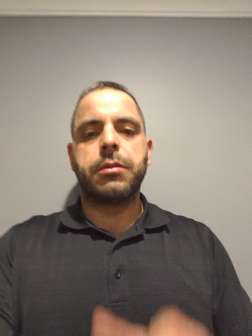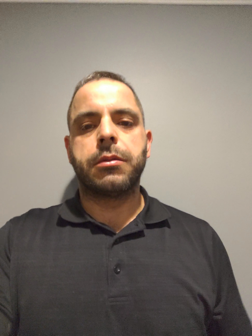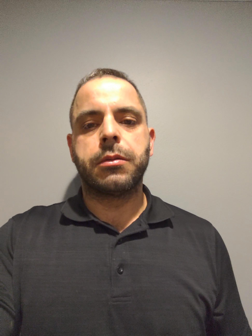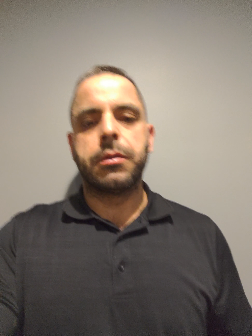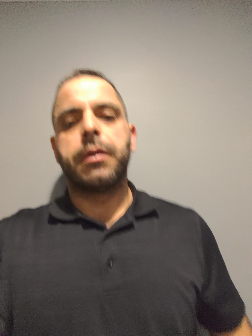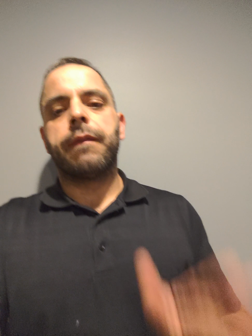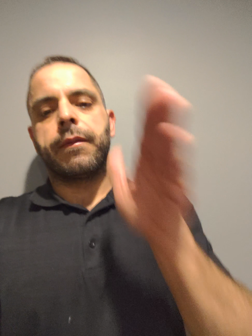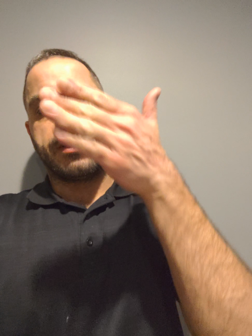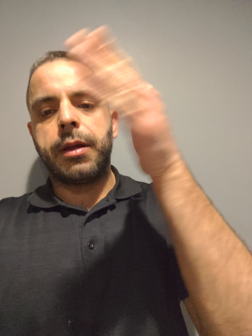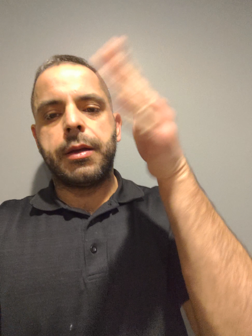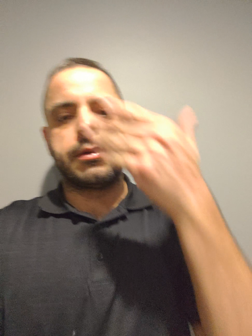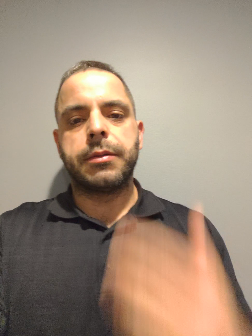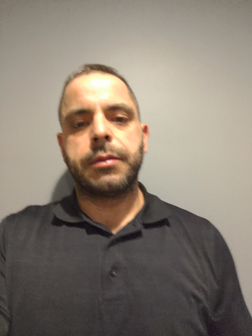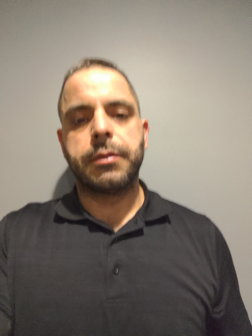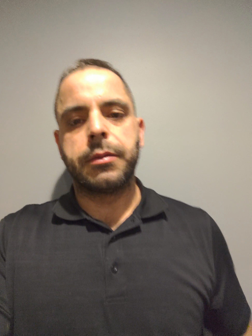flag